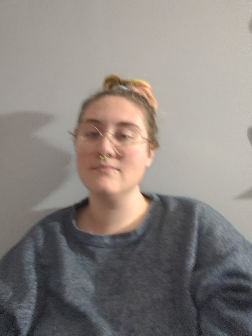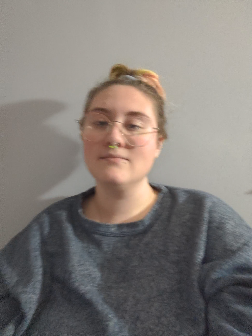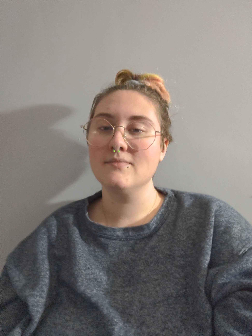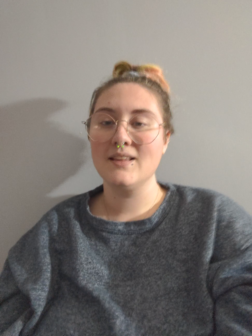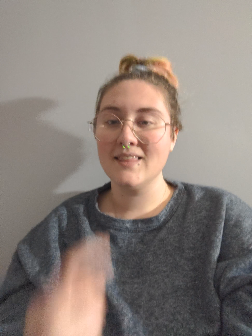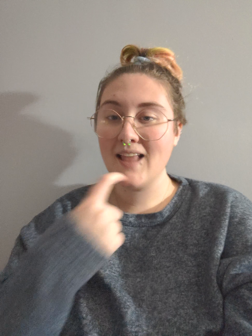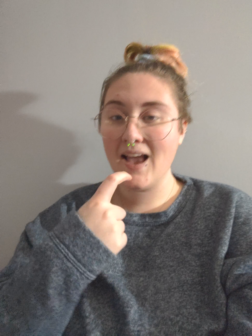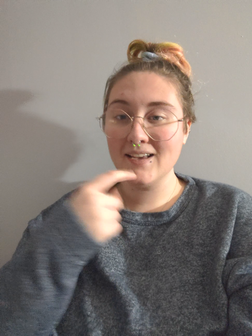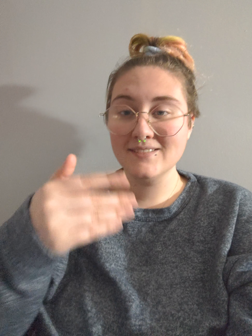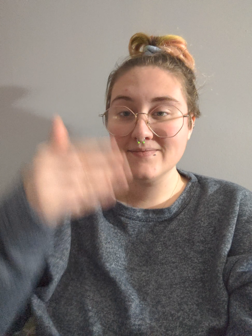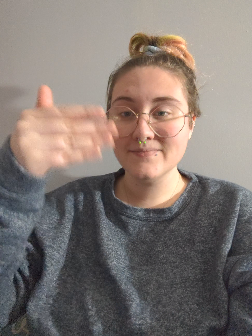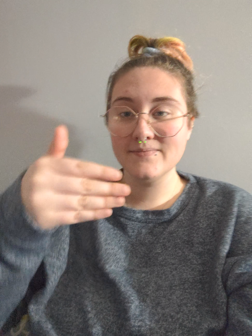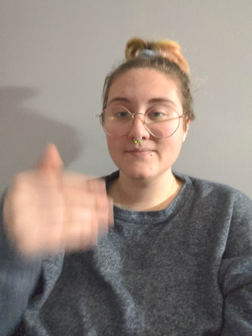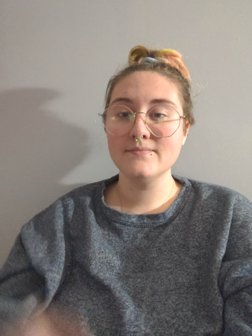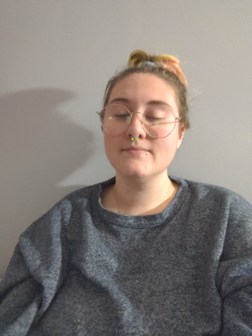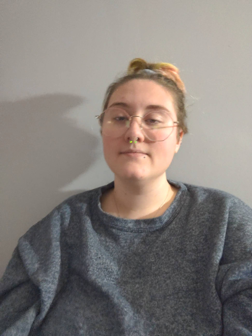window